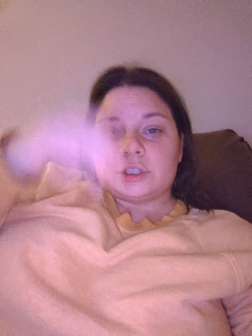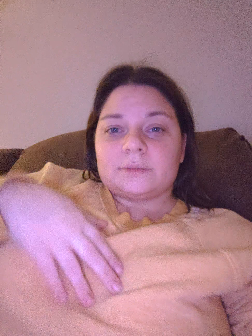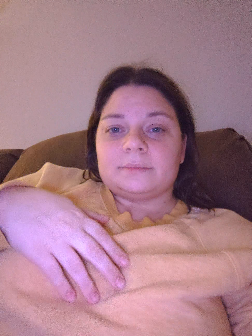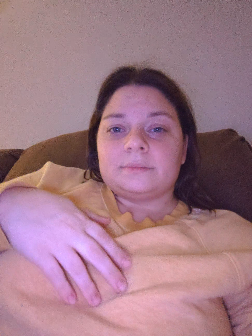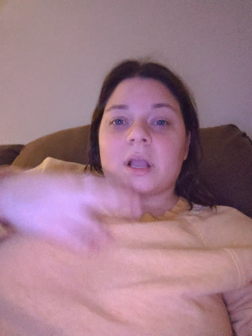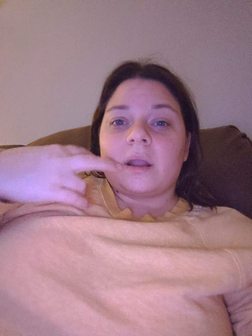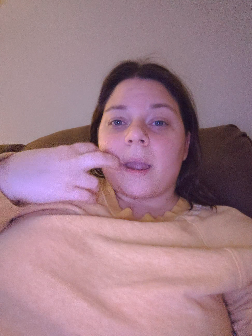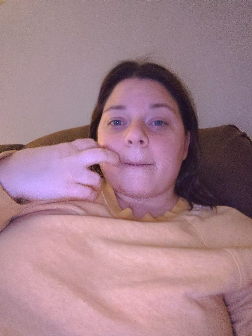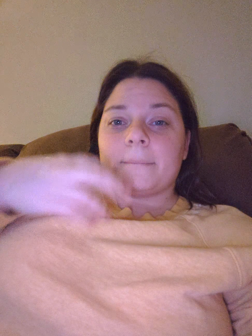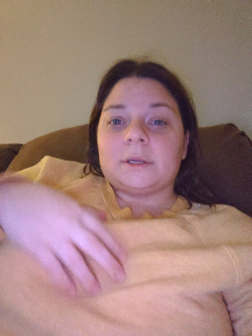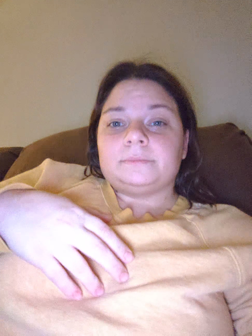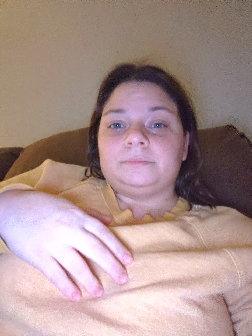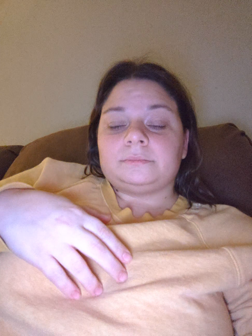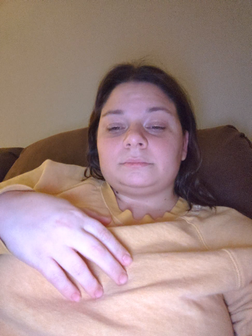gum